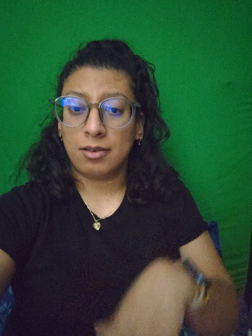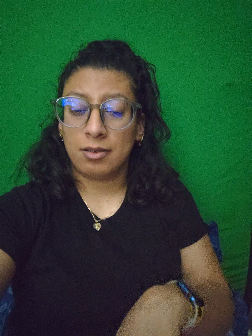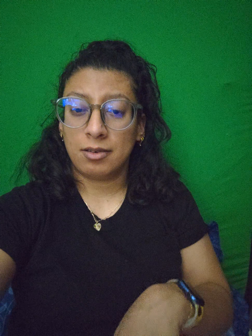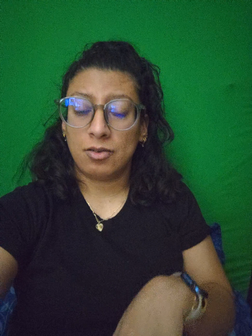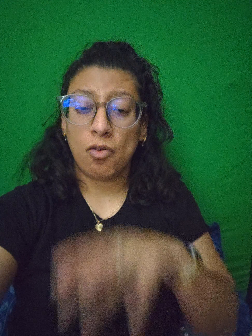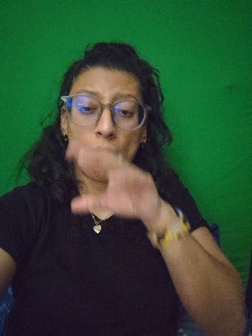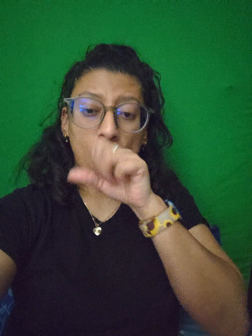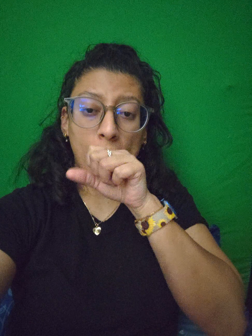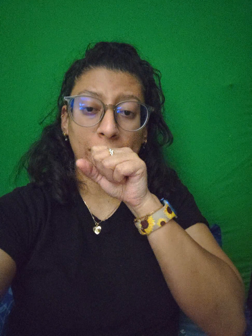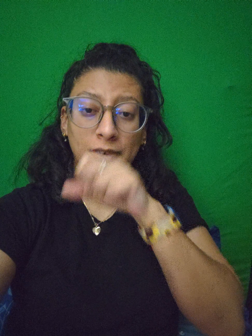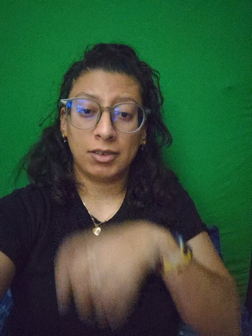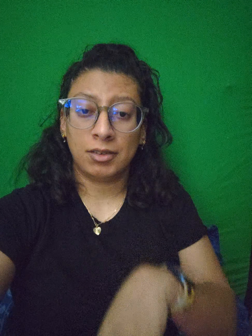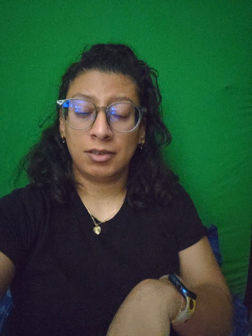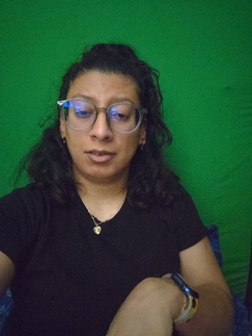orange